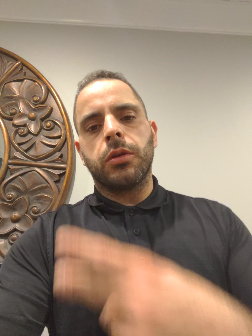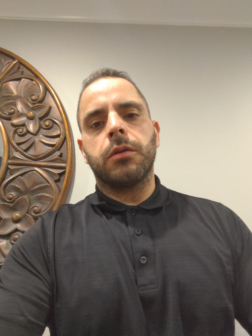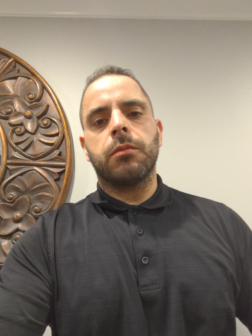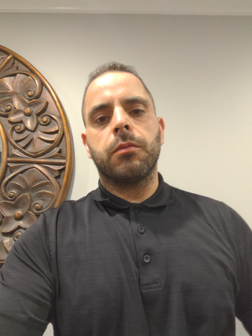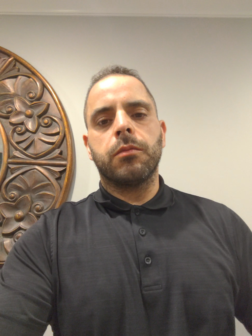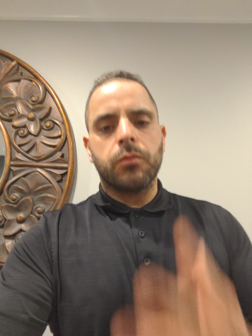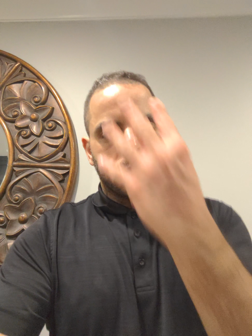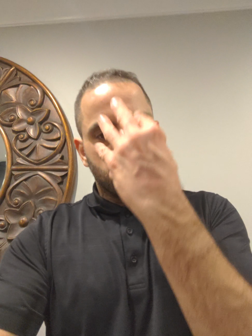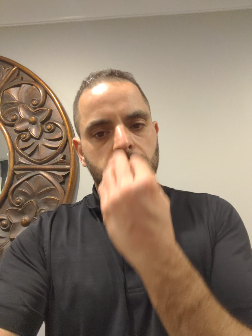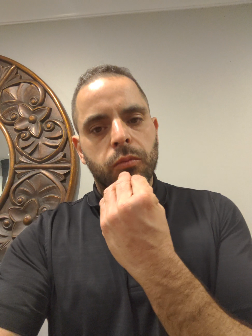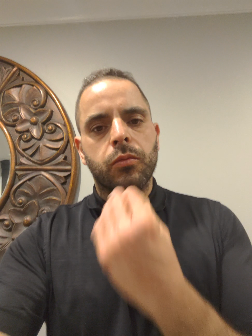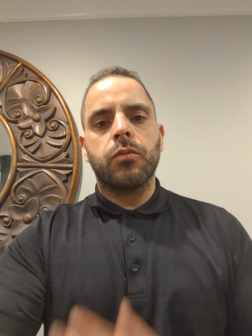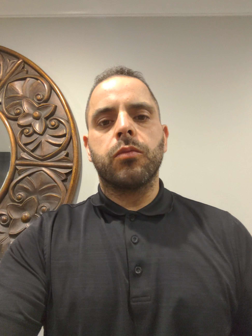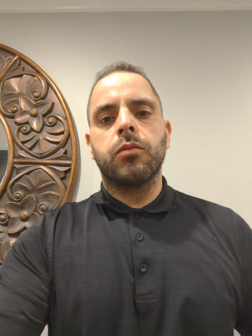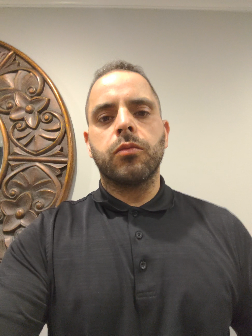sleepy